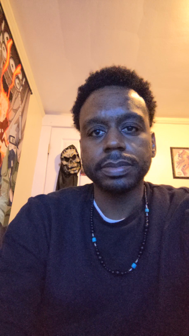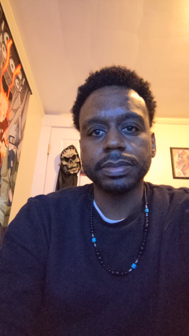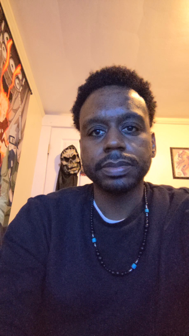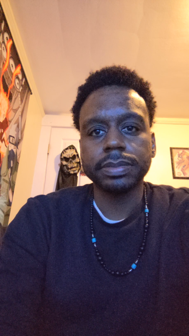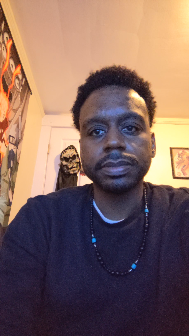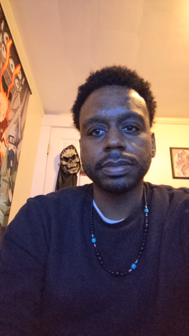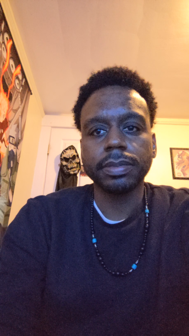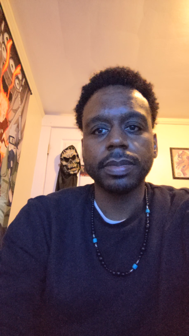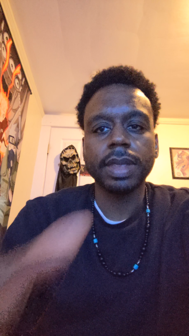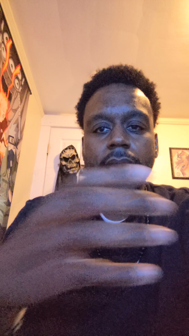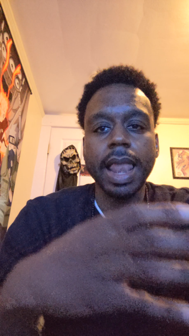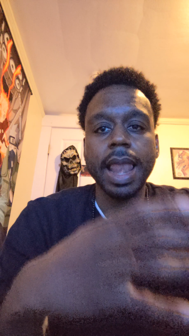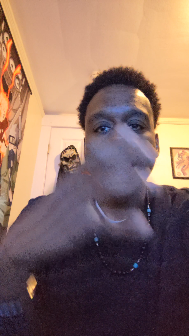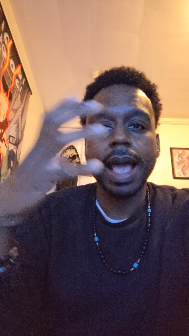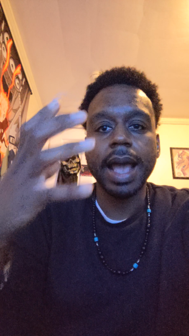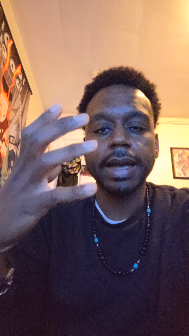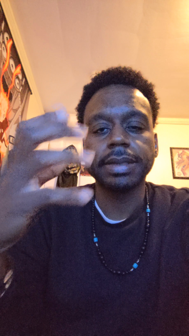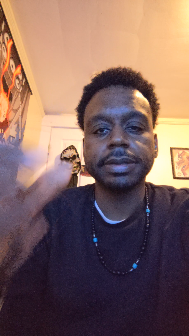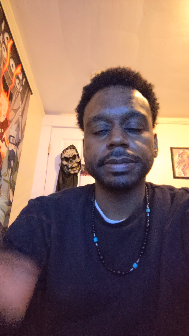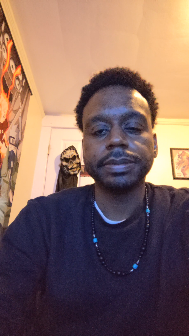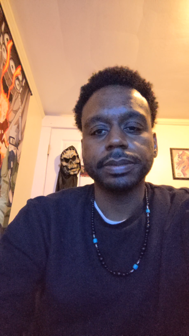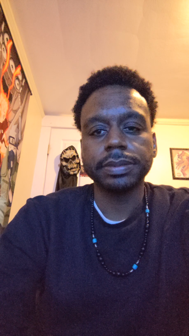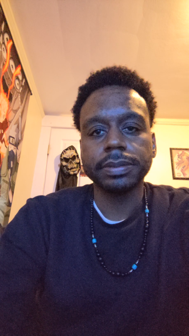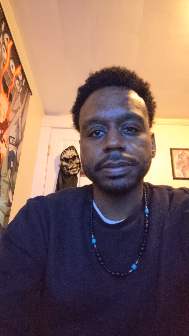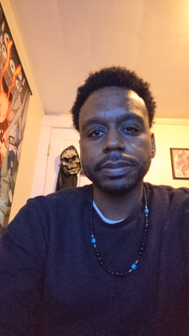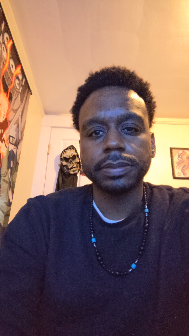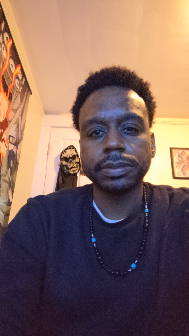a lot